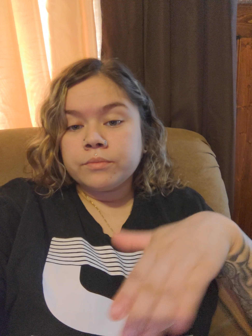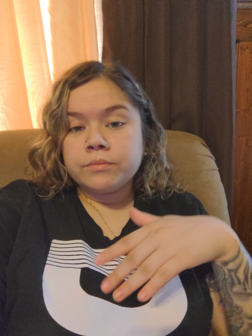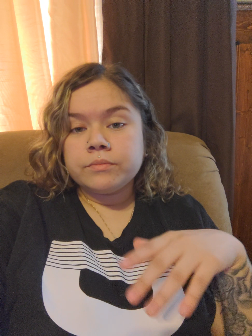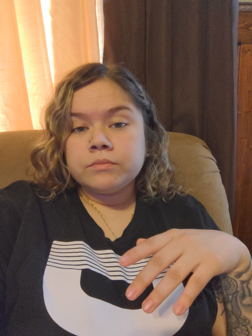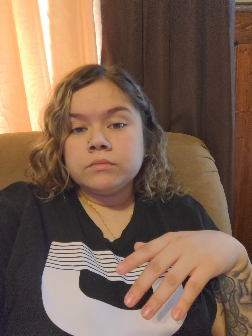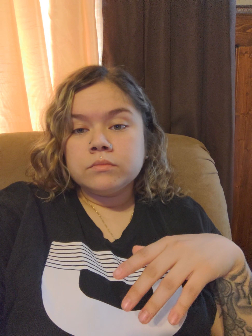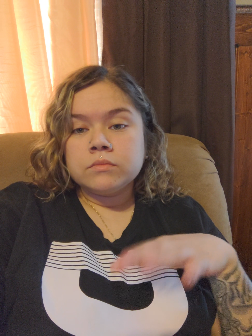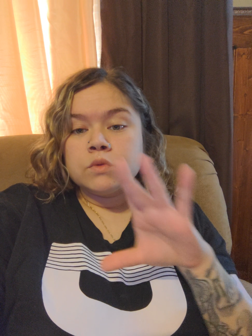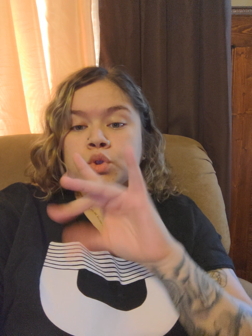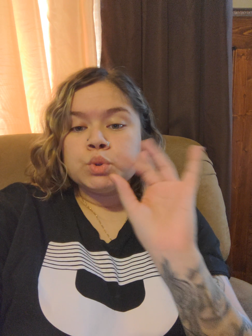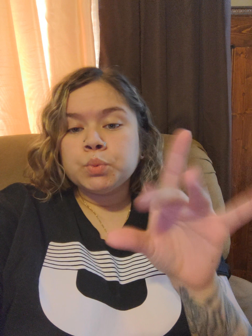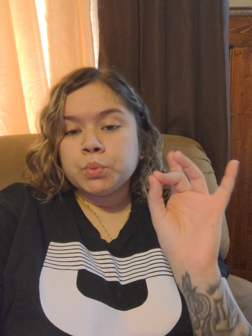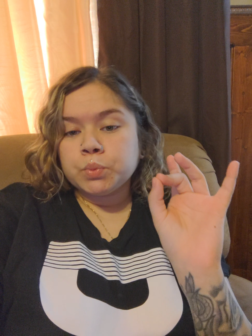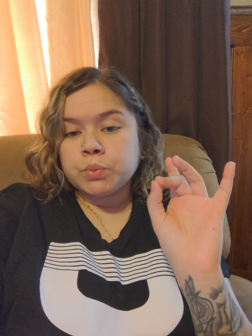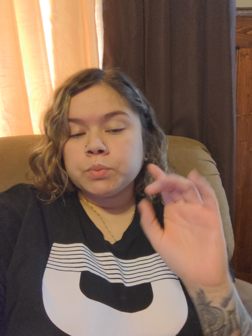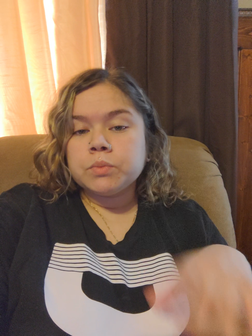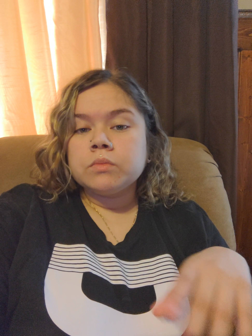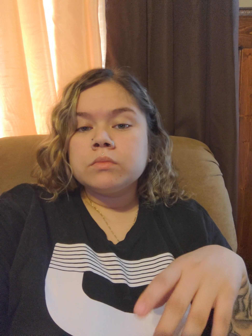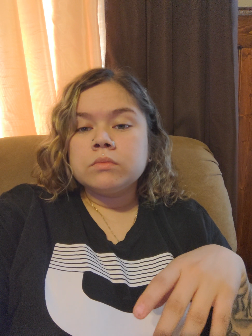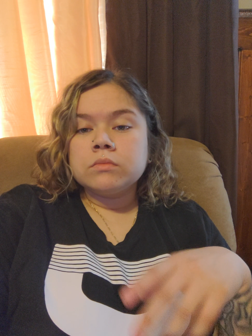choose